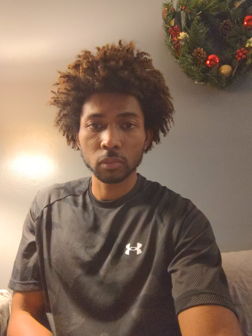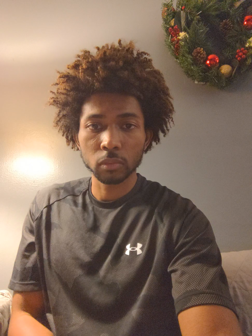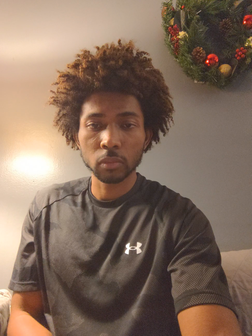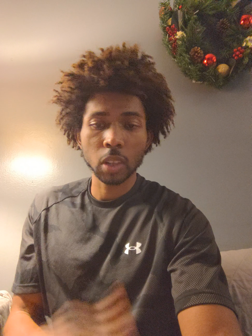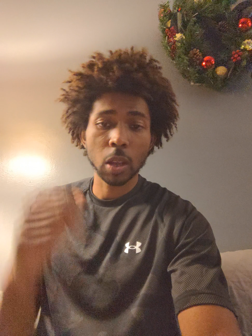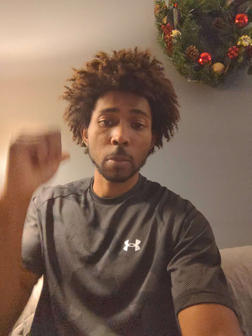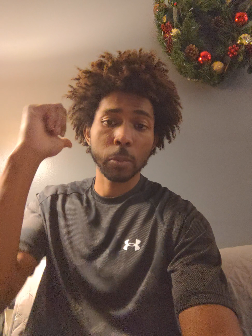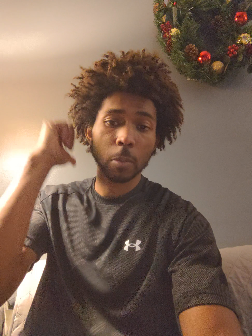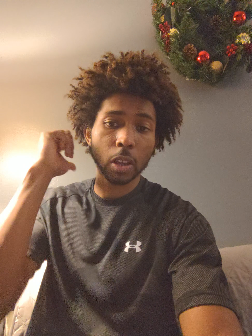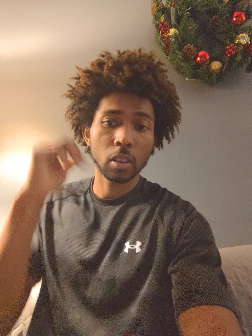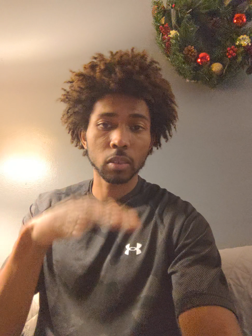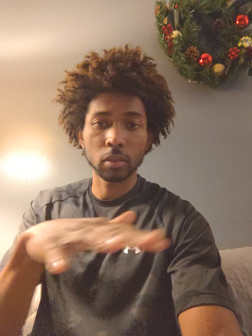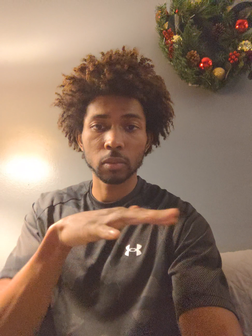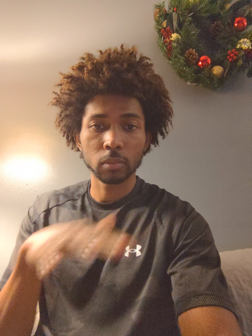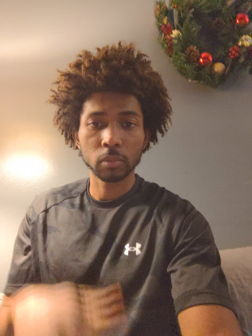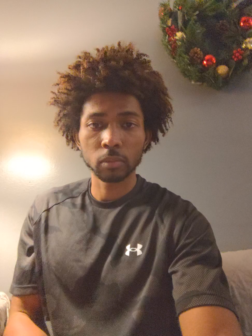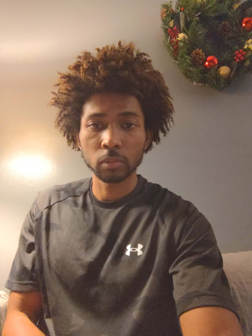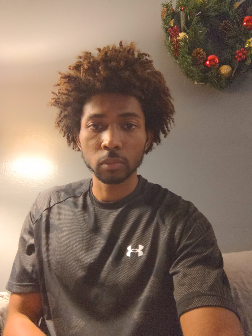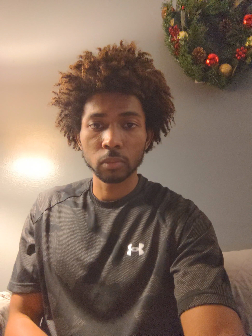backyard